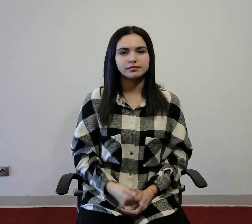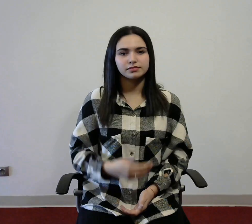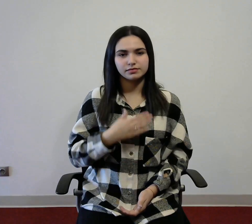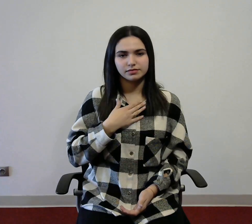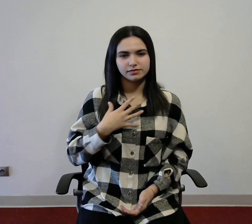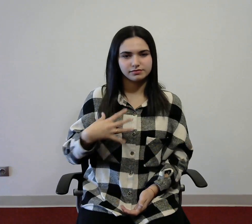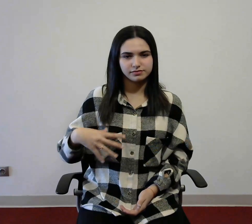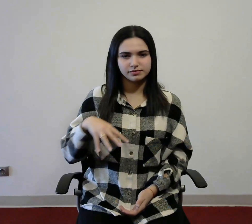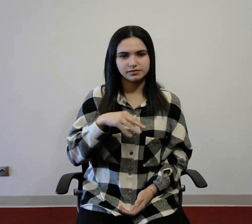biz